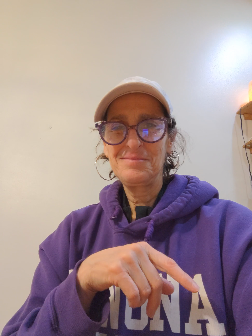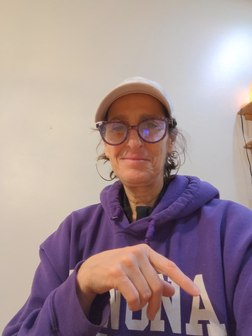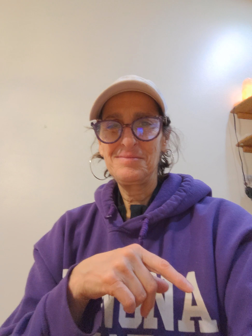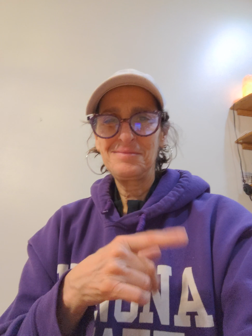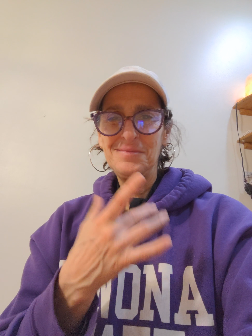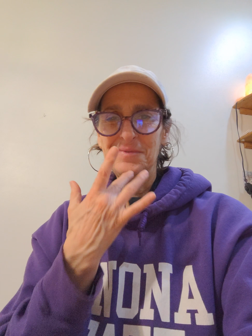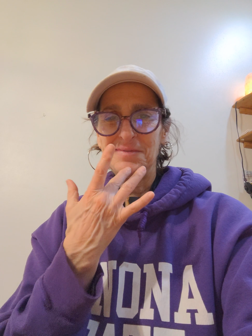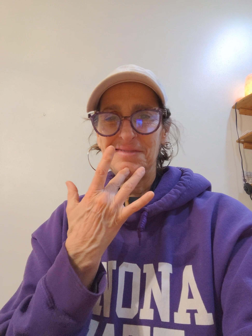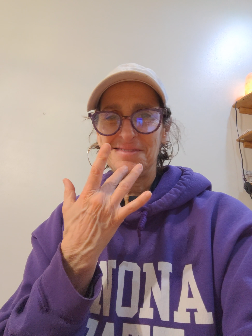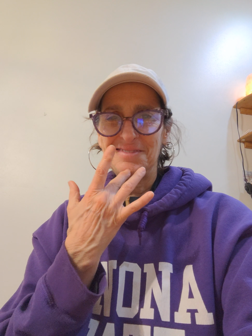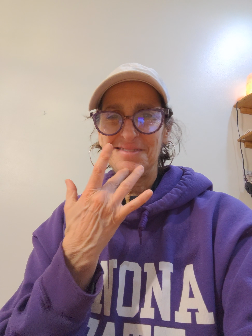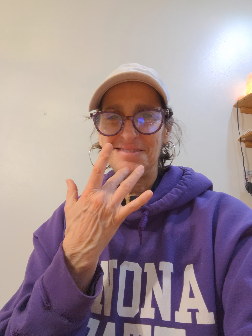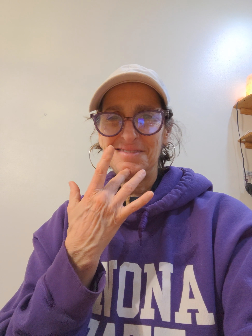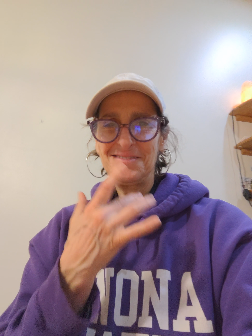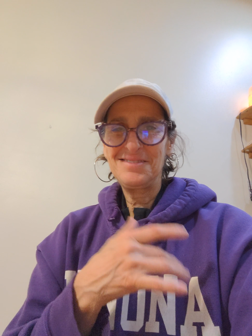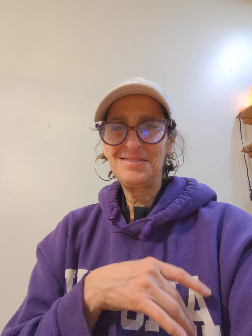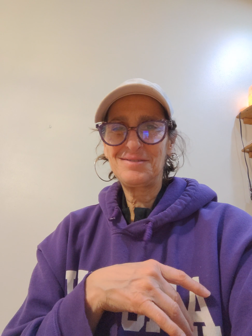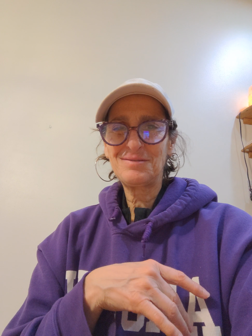taste